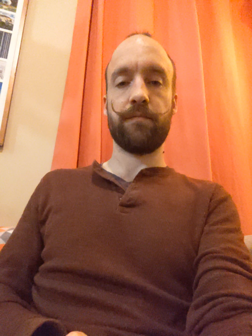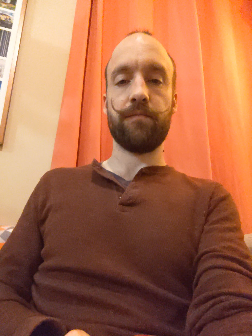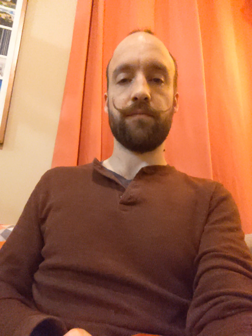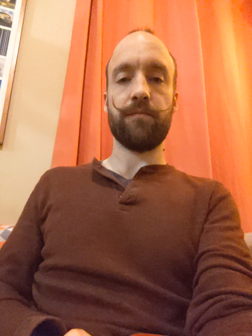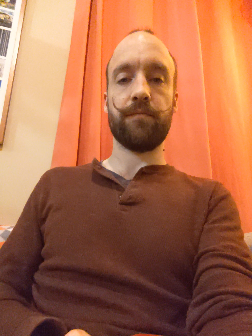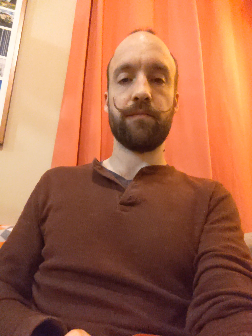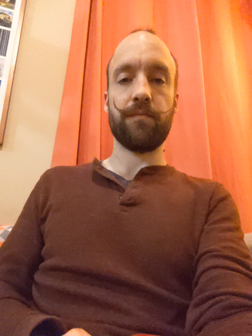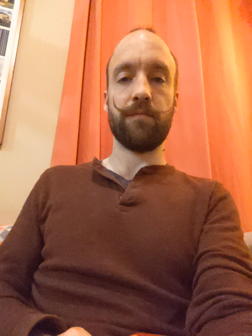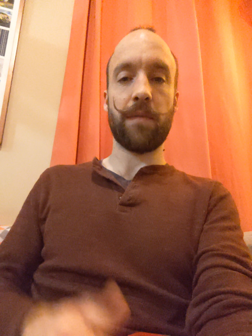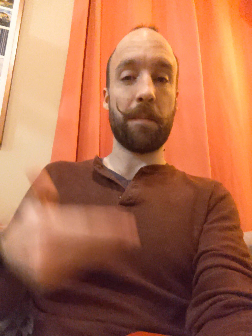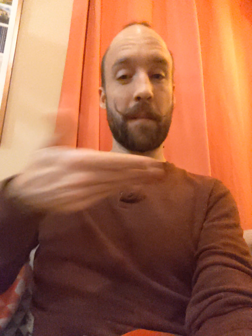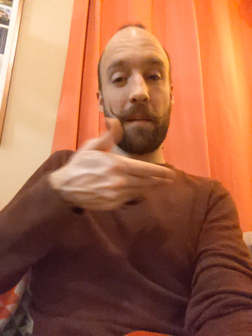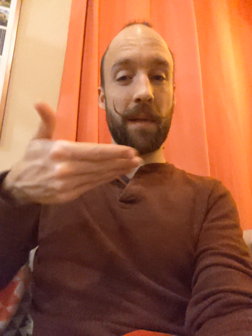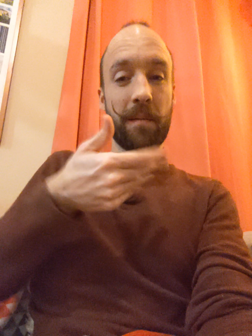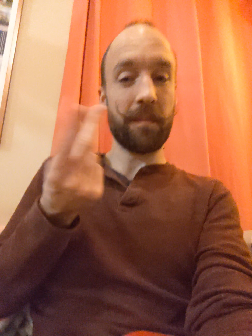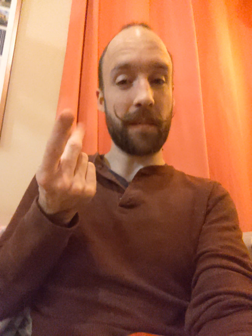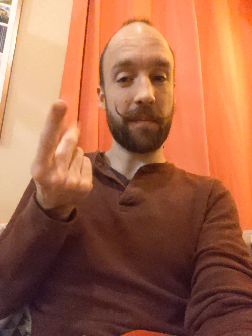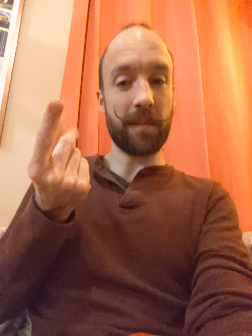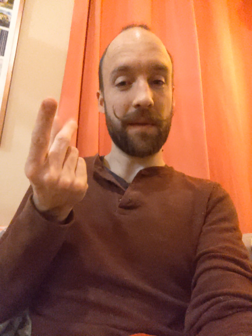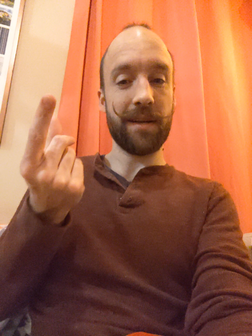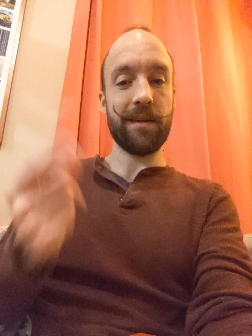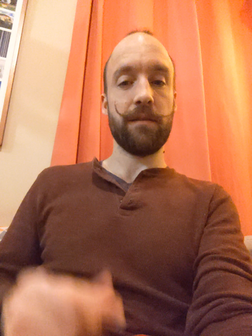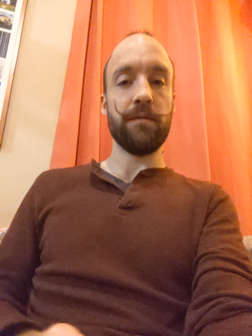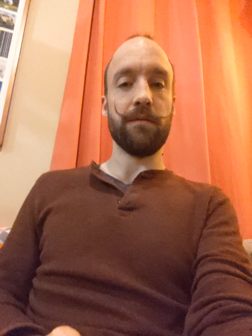puppy